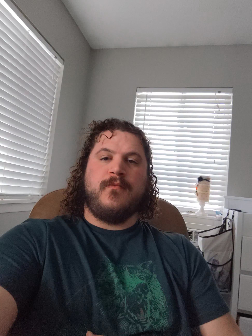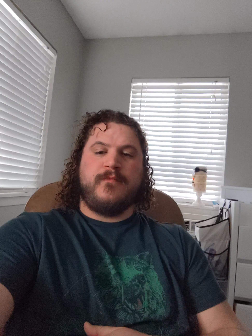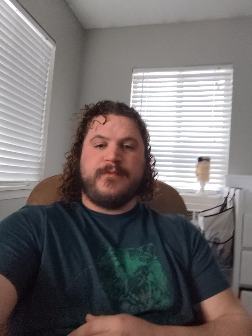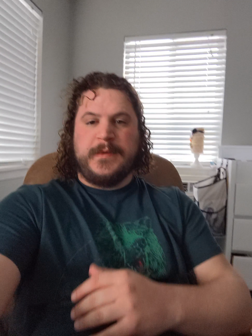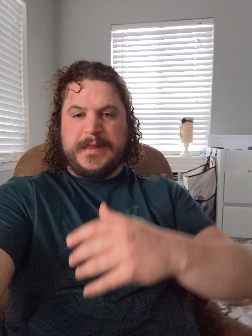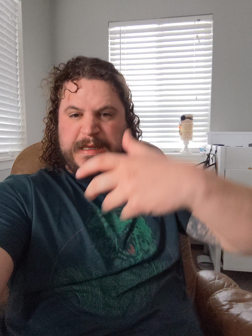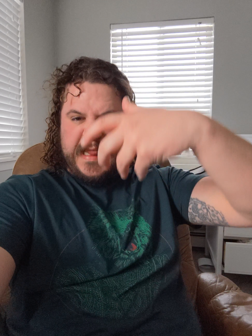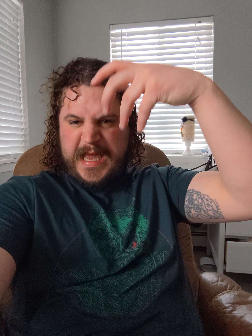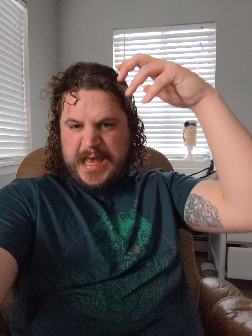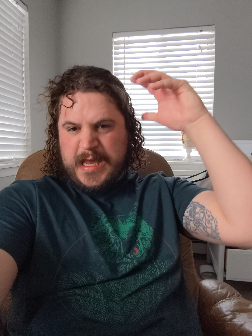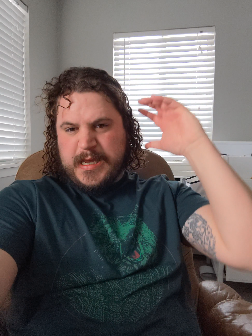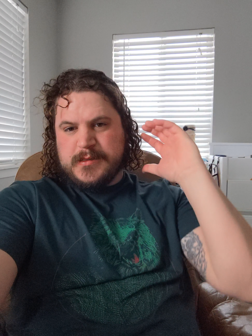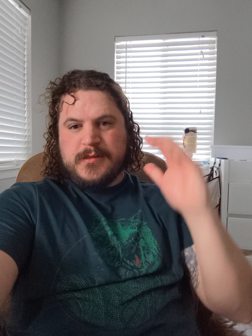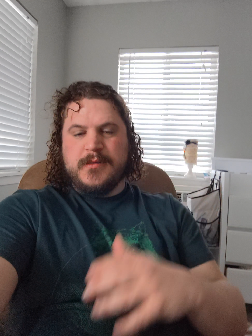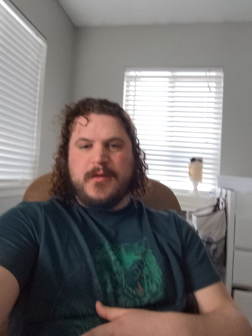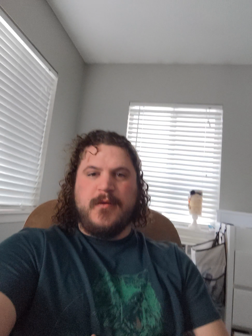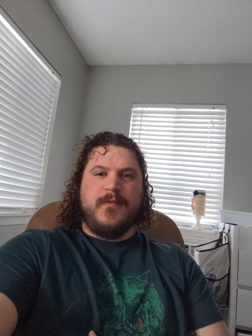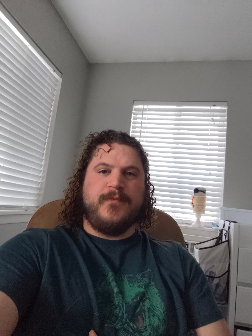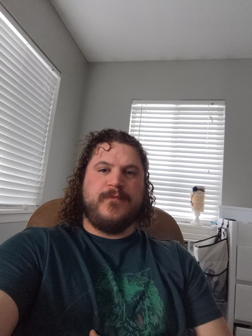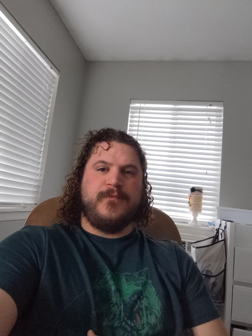lion